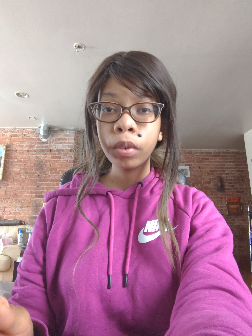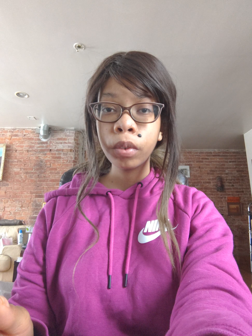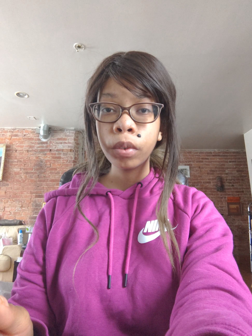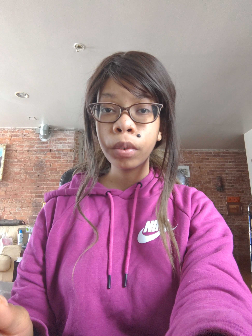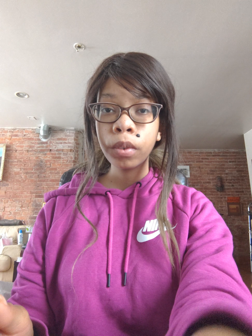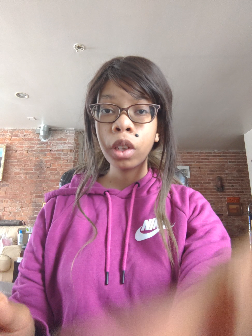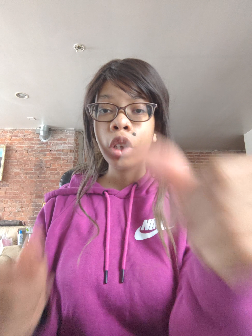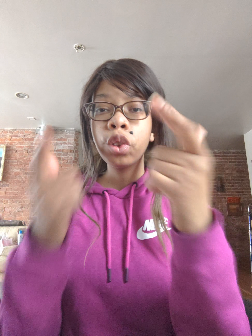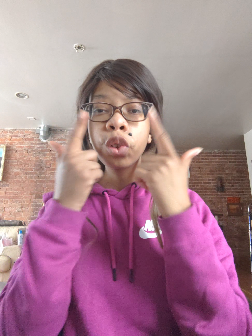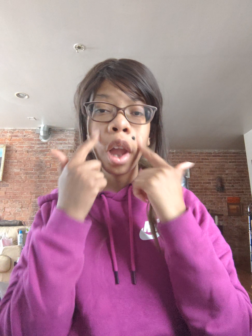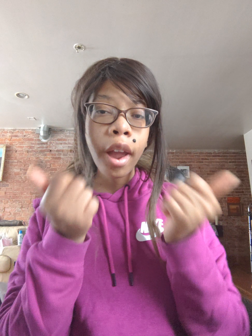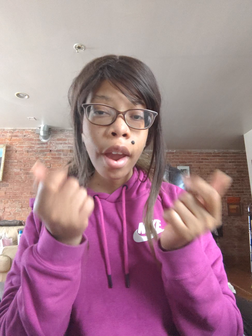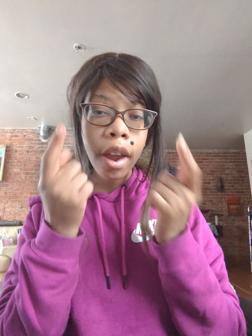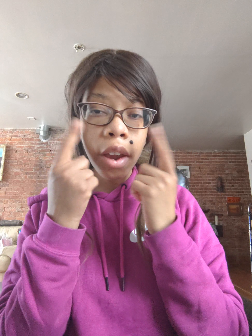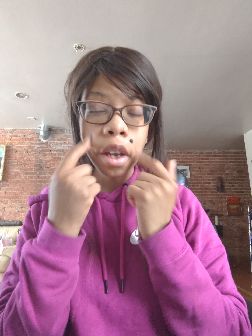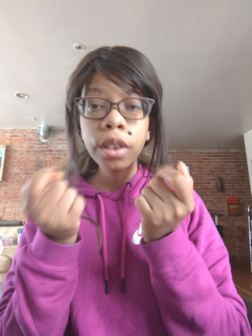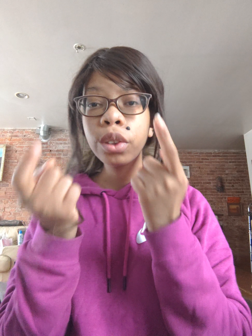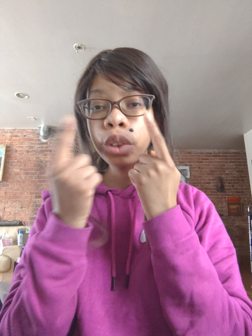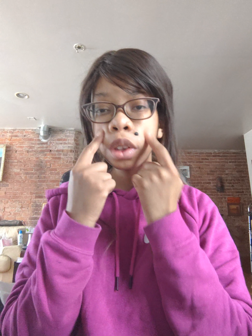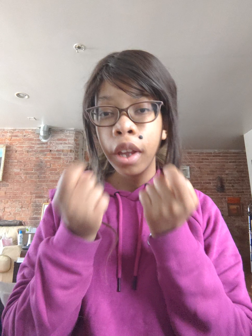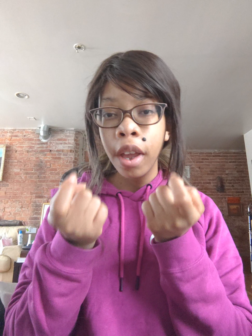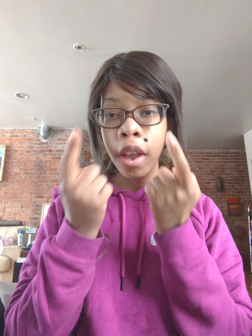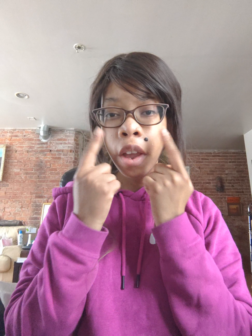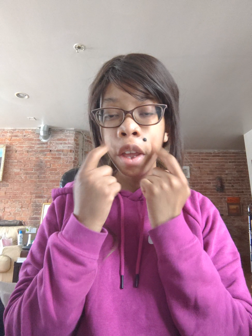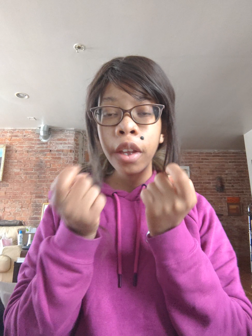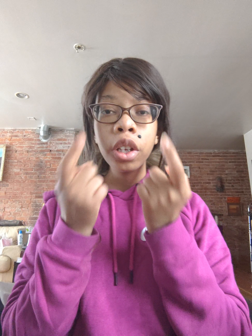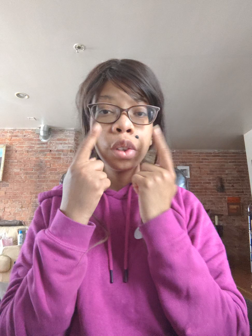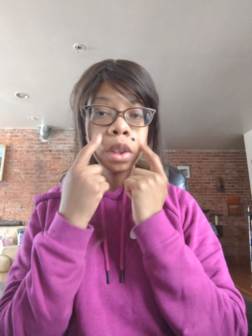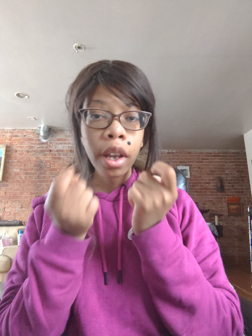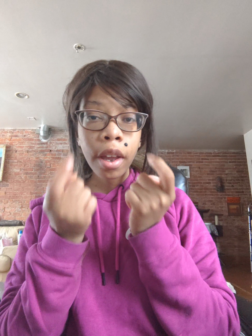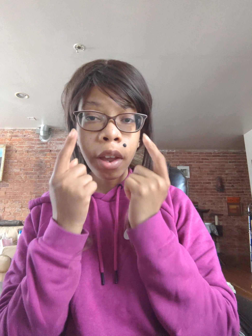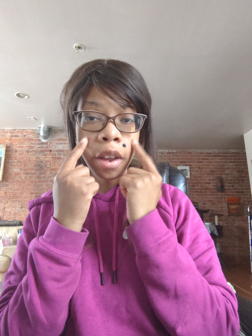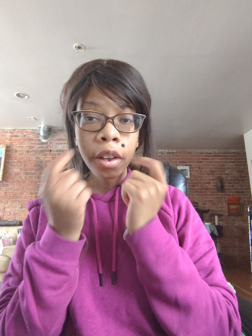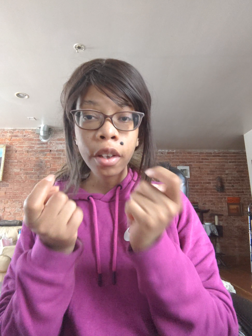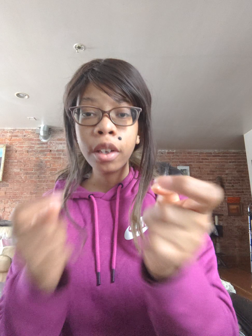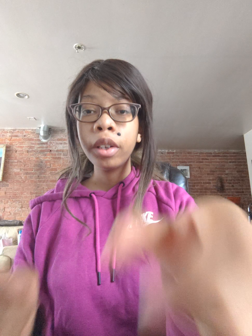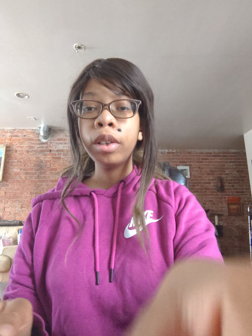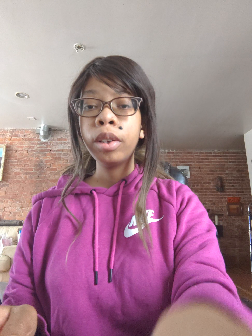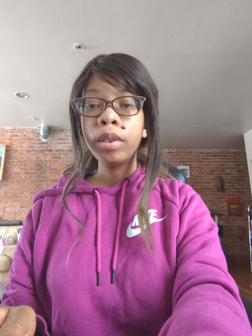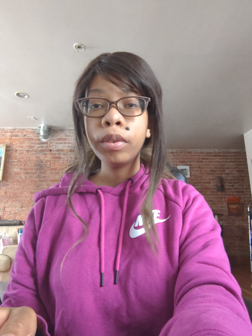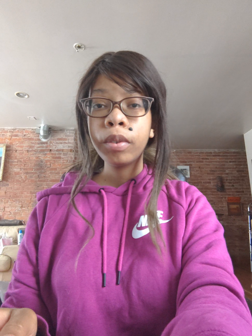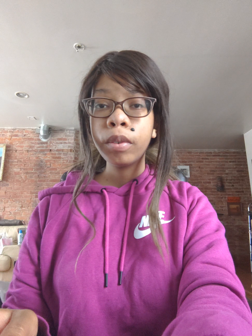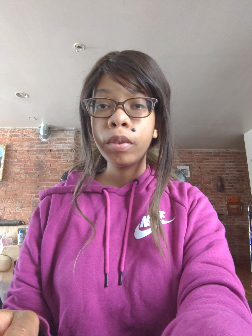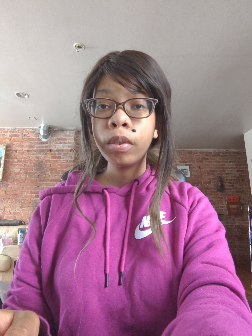cry